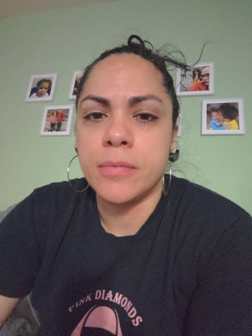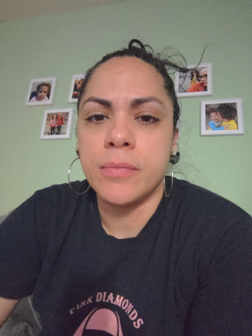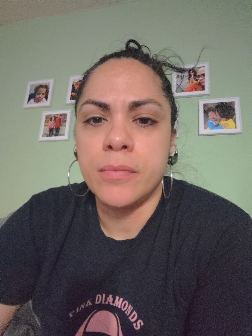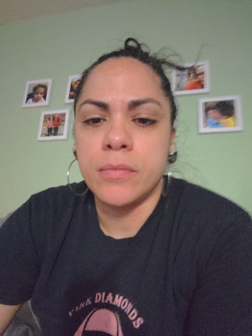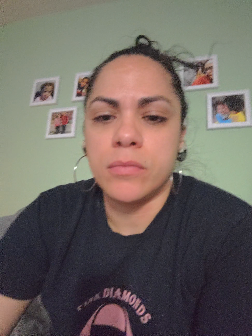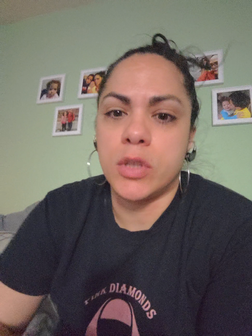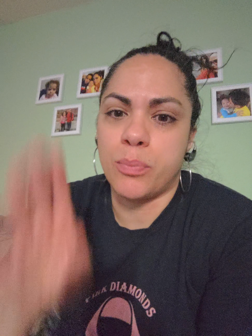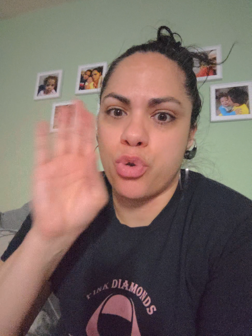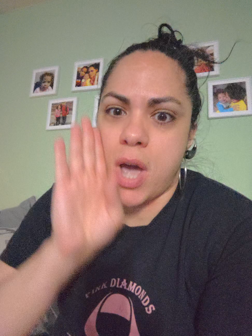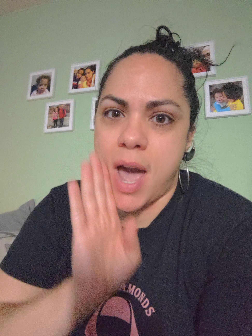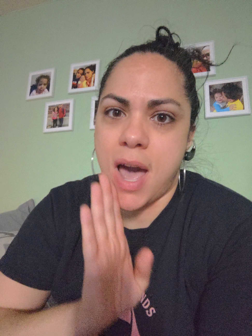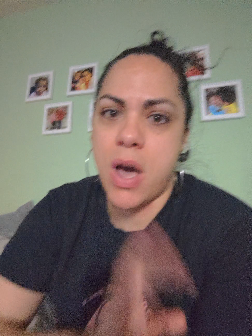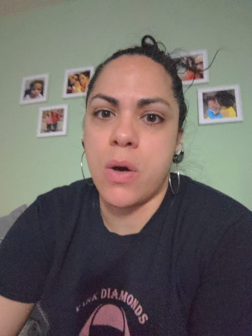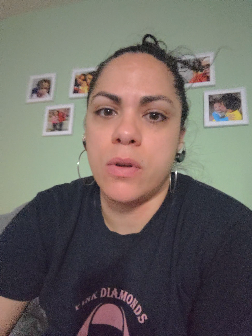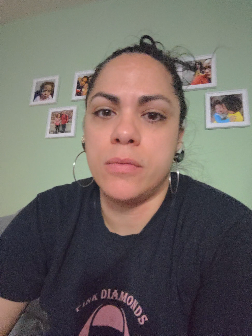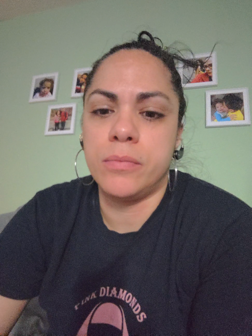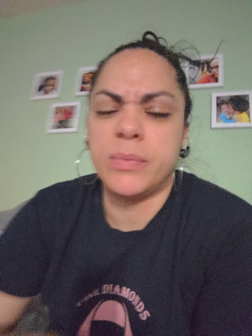brown